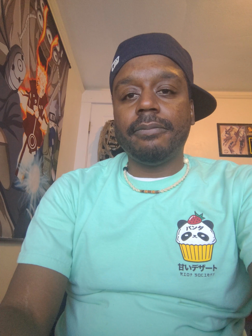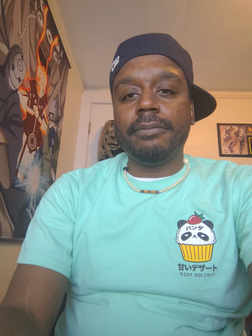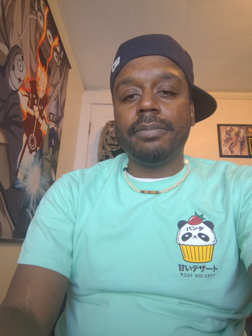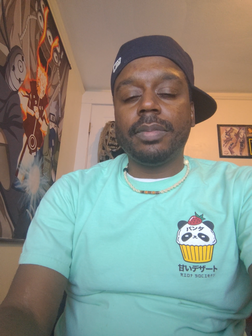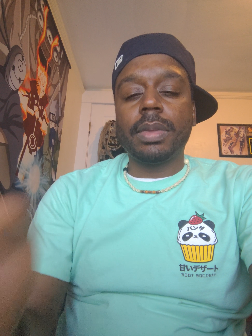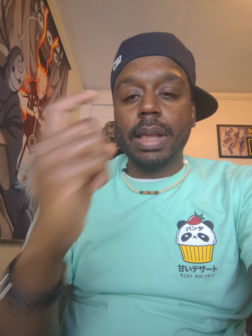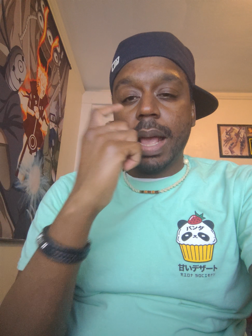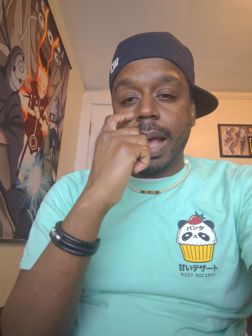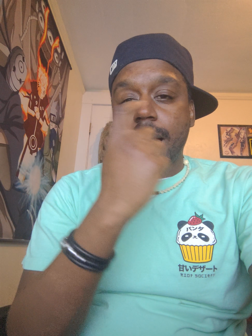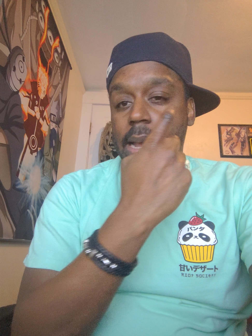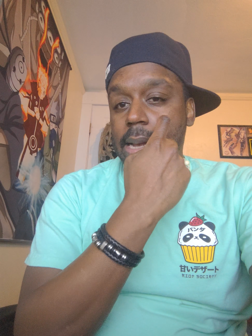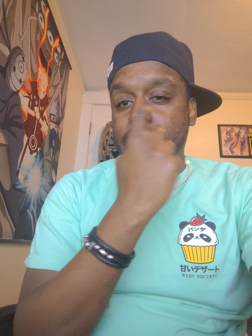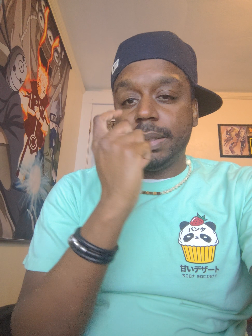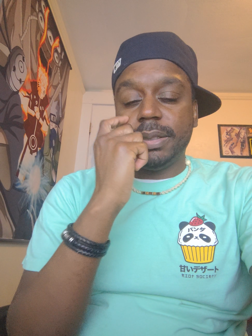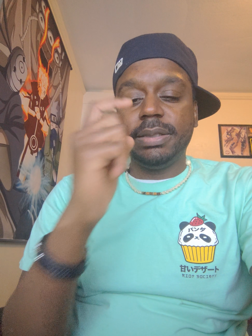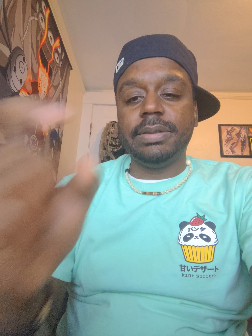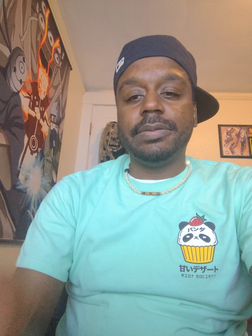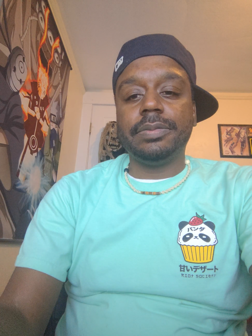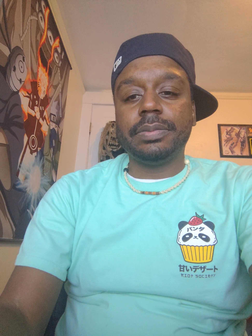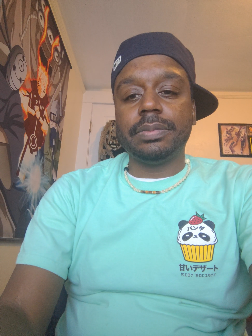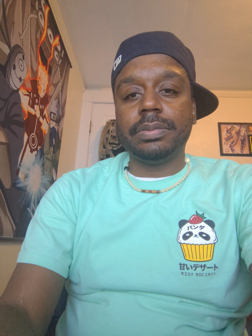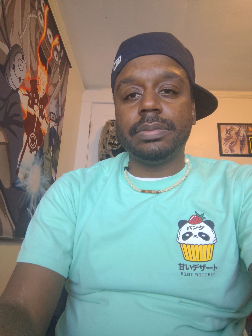eye